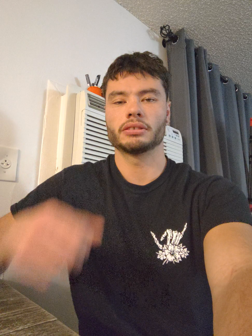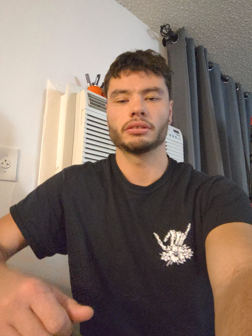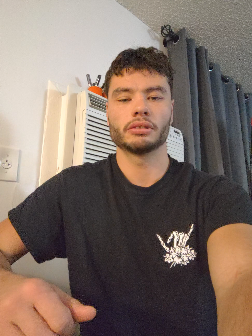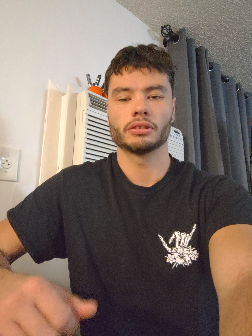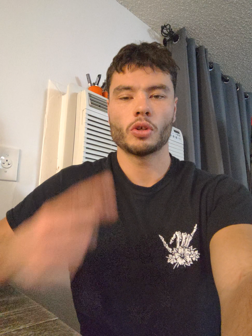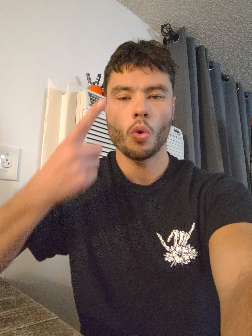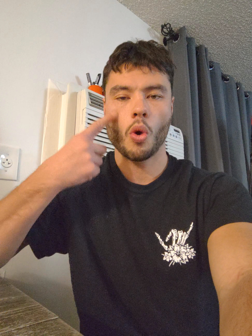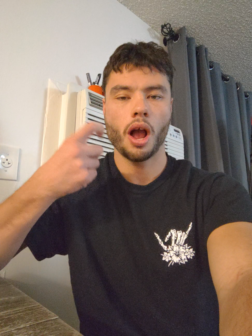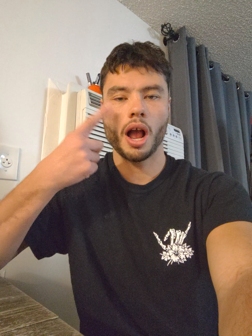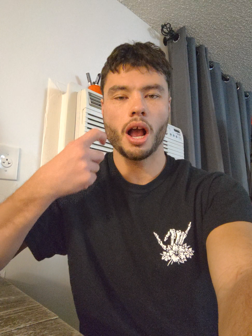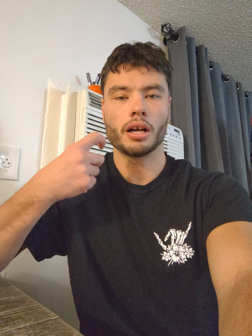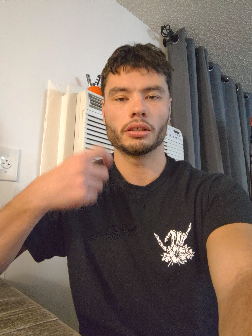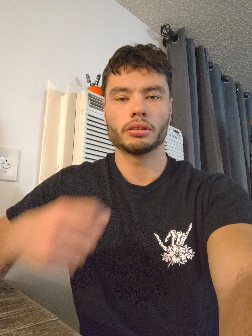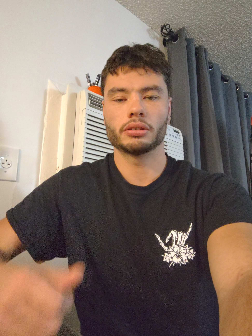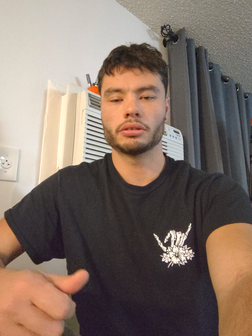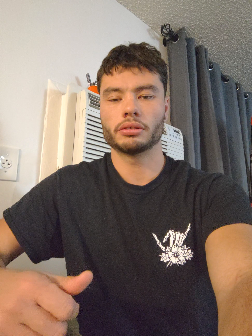cry